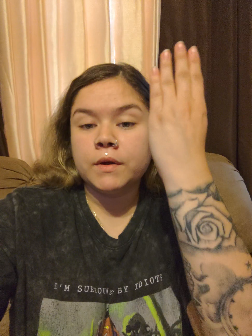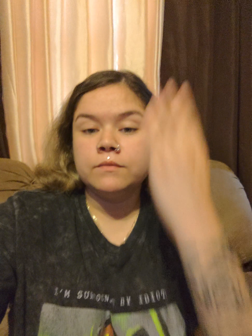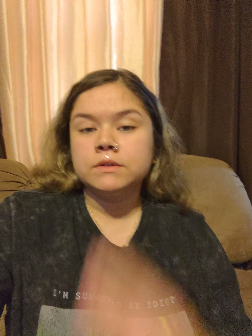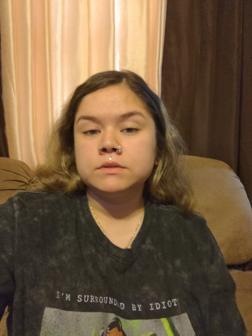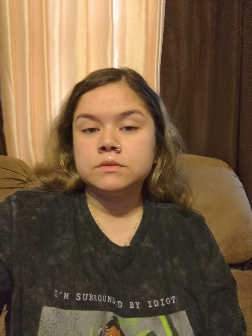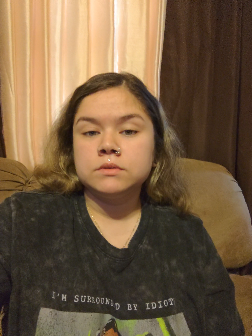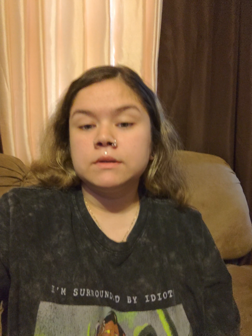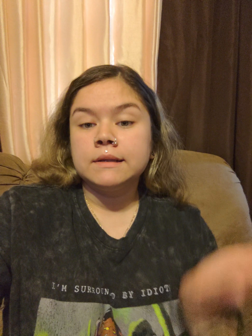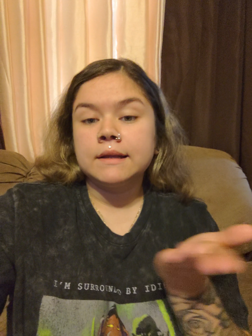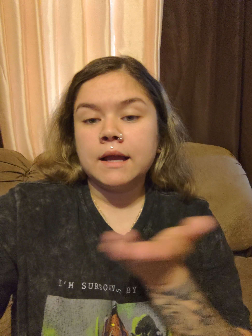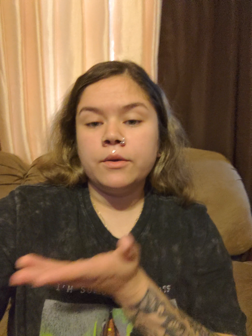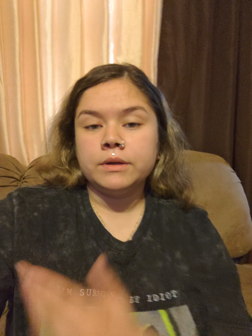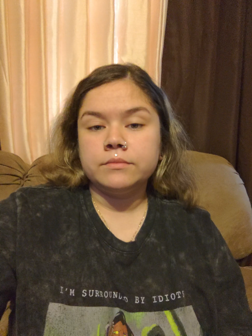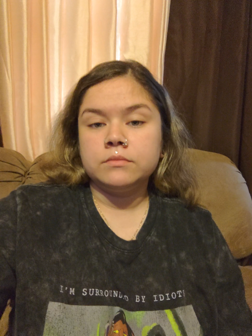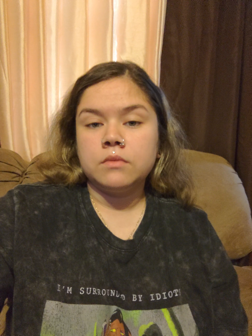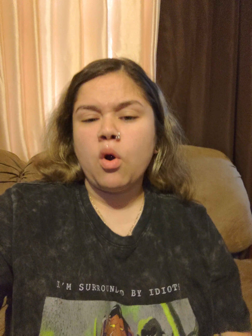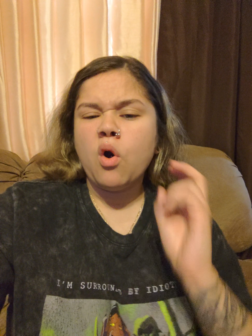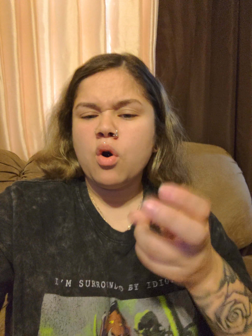carry